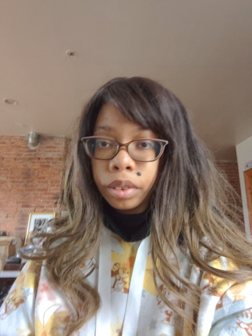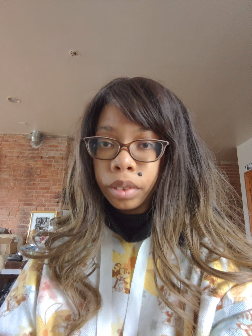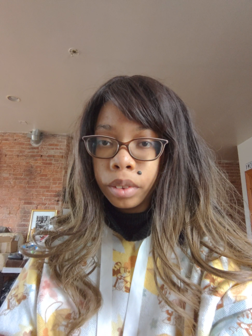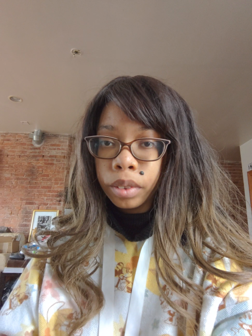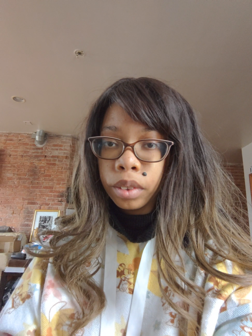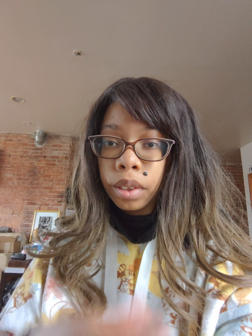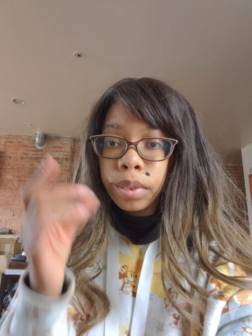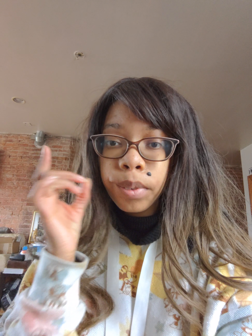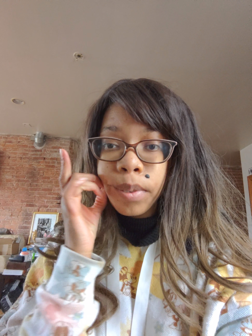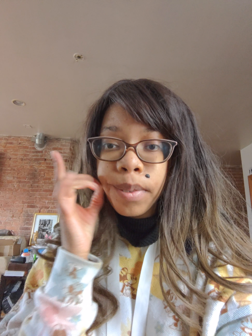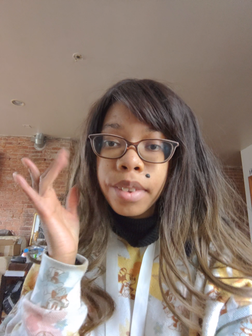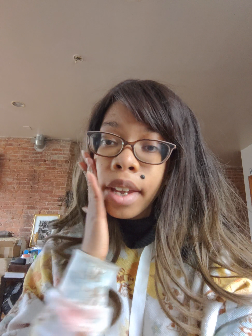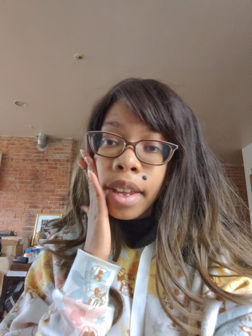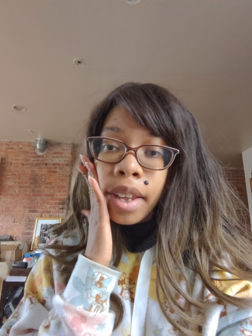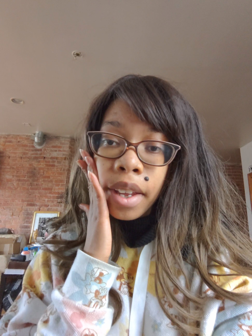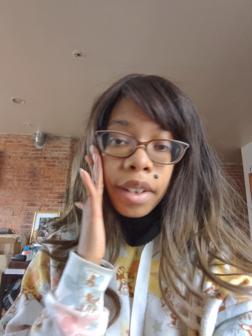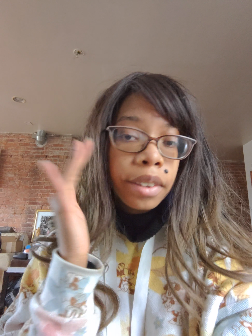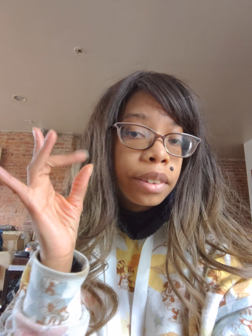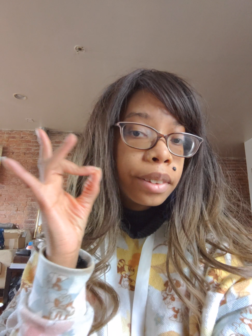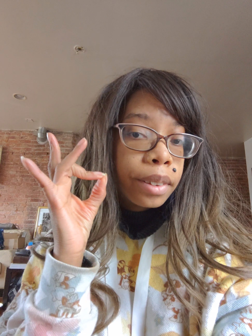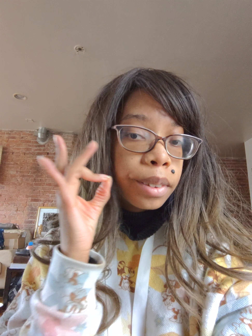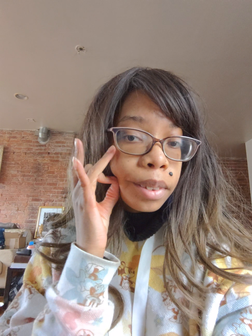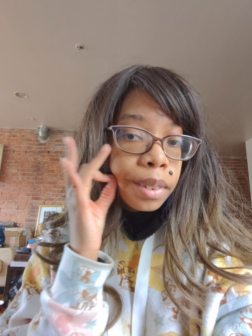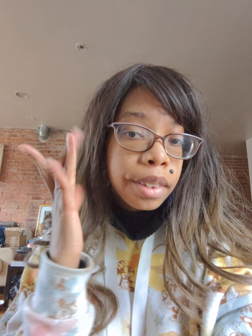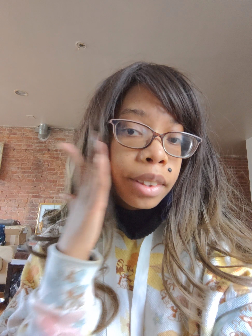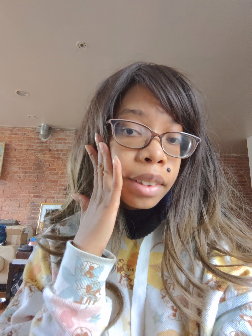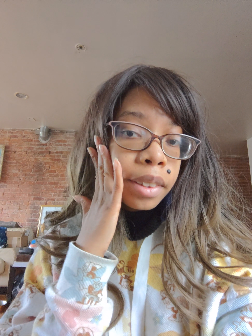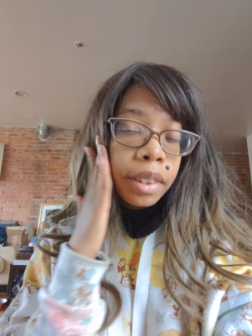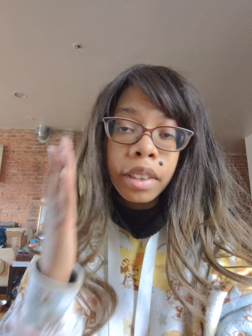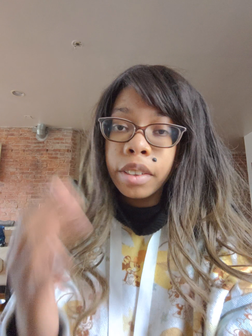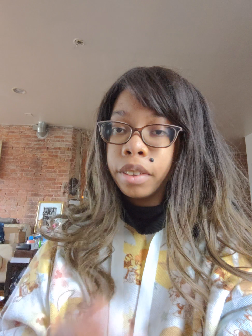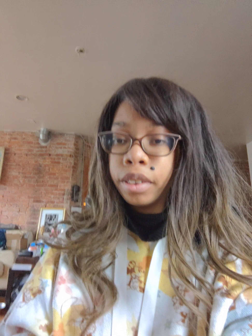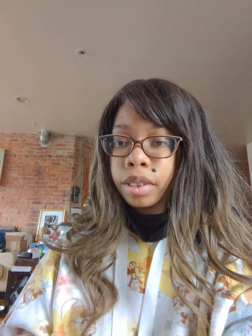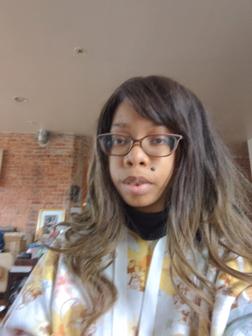bee